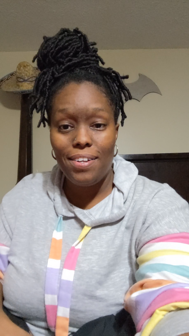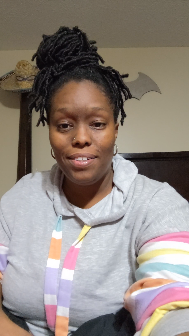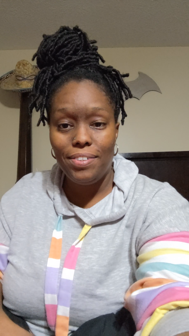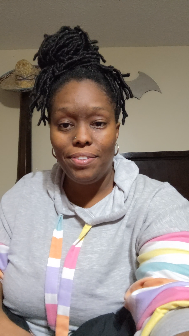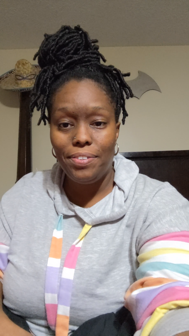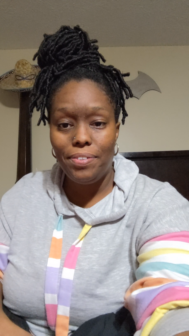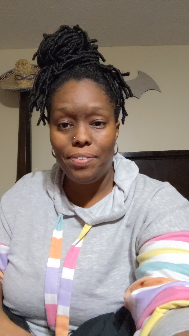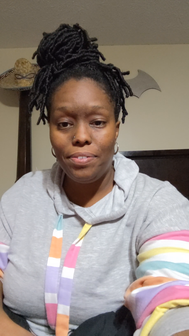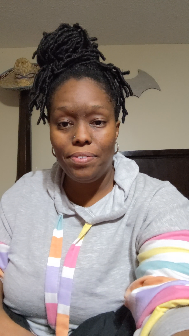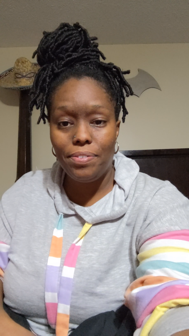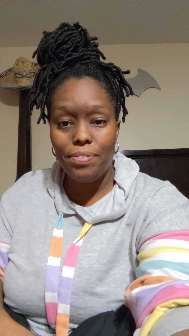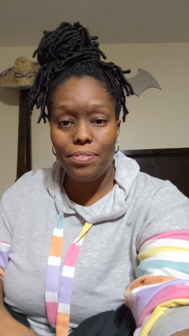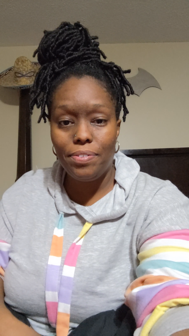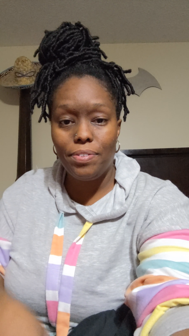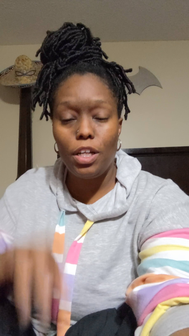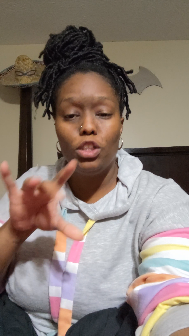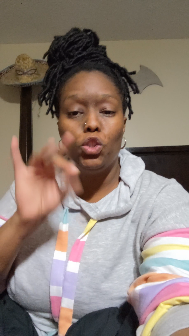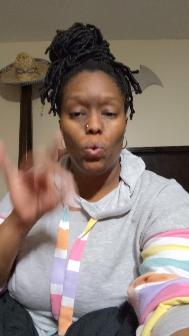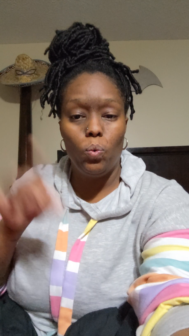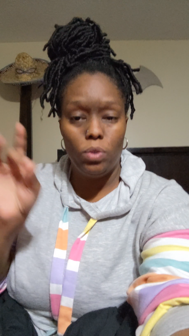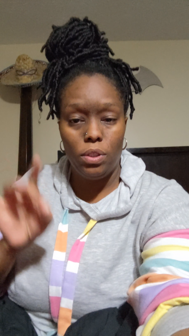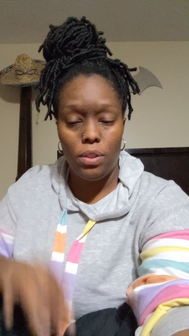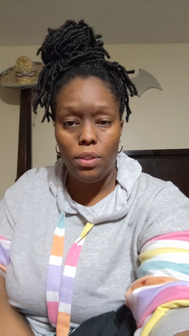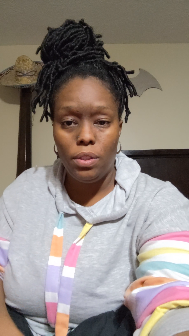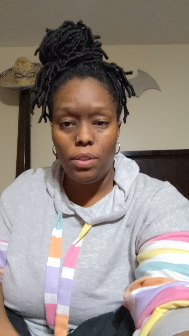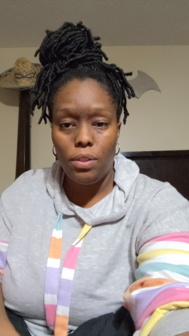choose